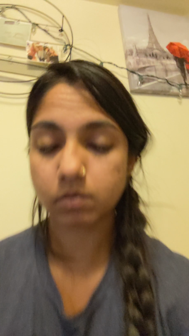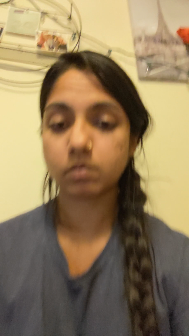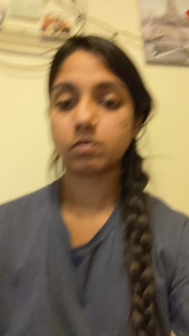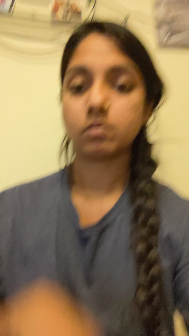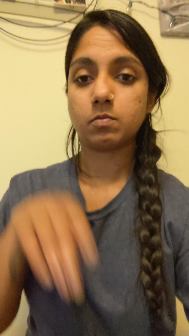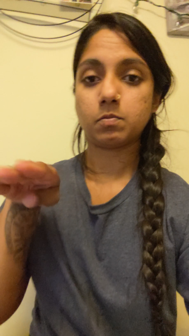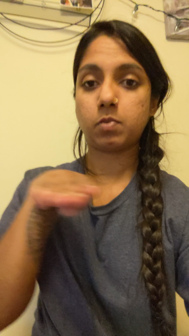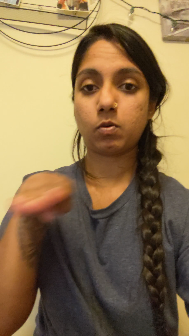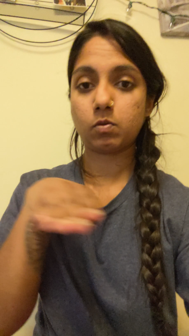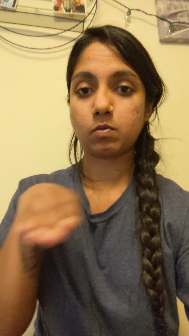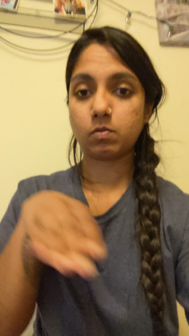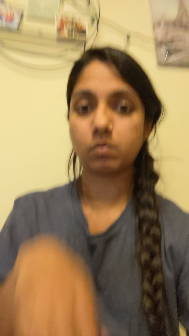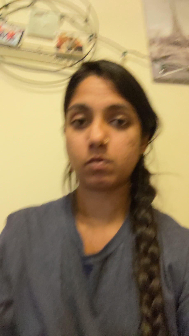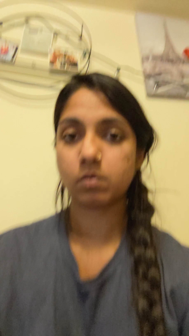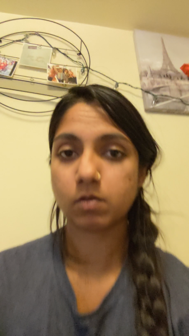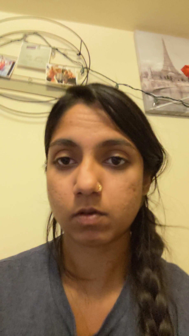boots